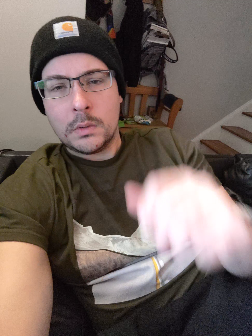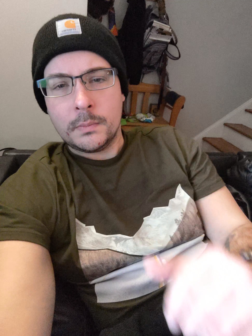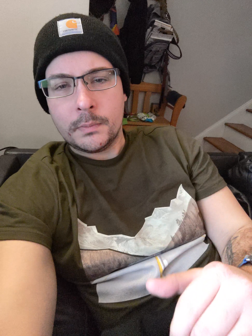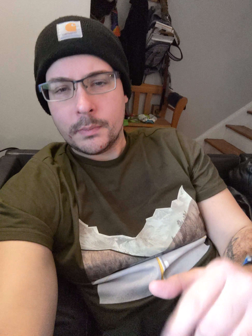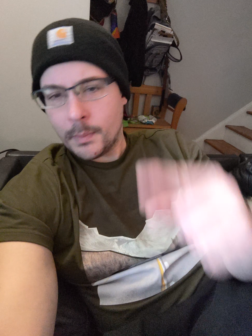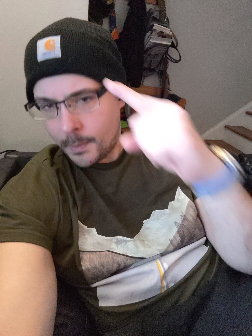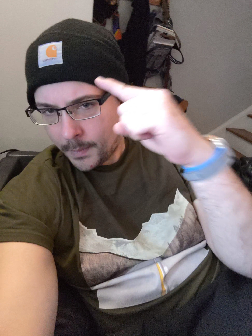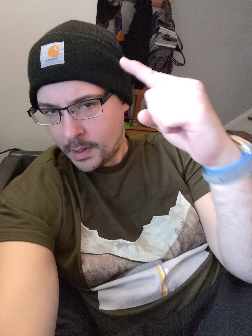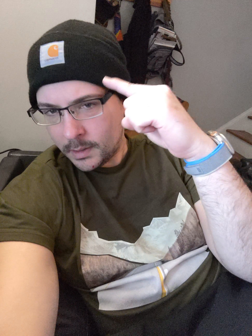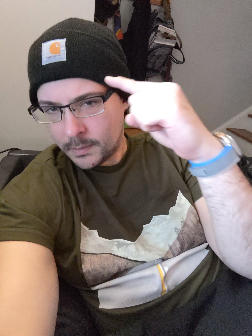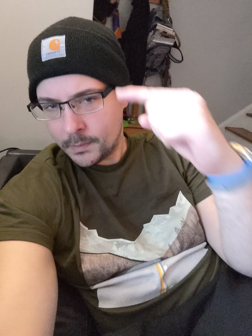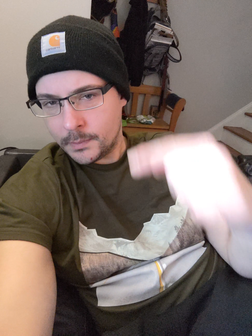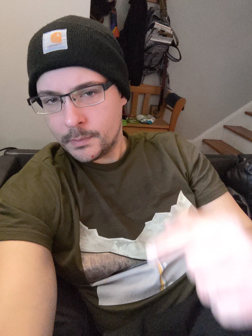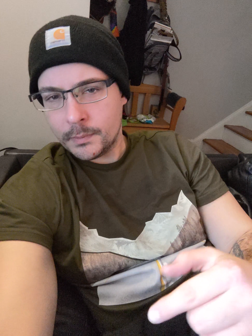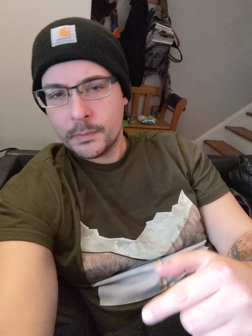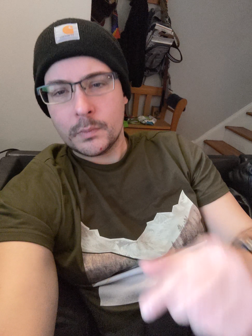penny